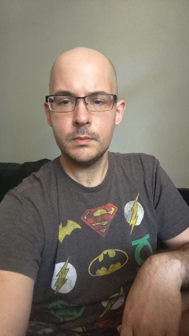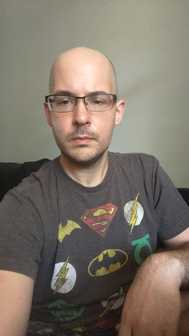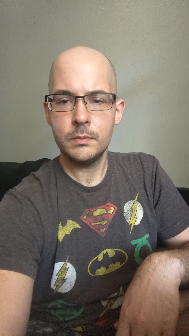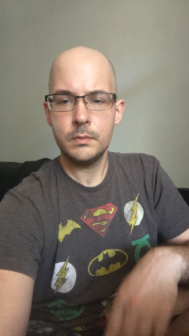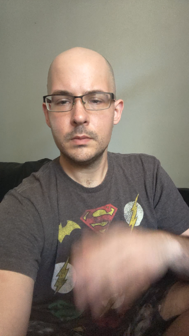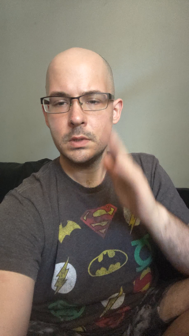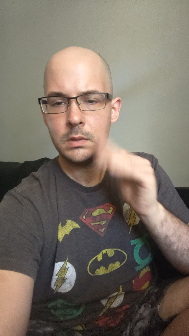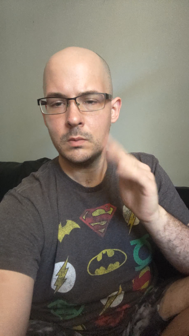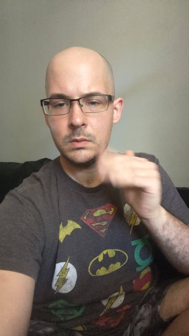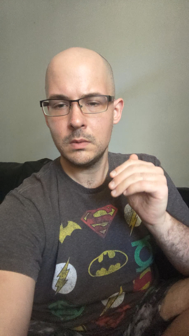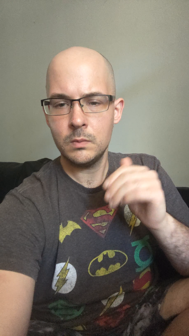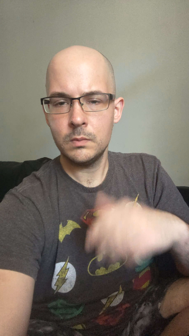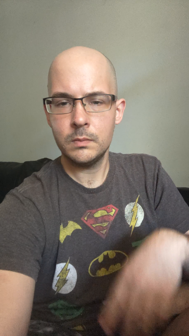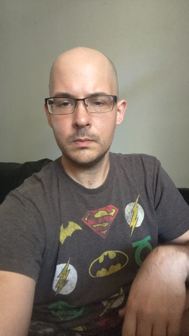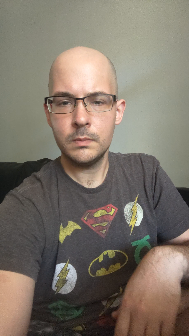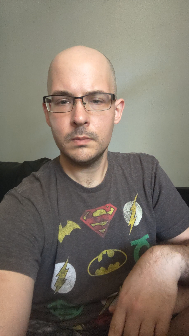downtown